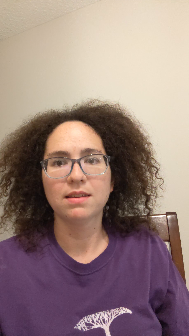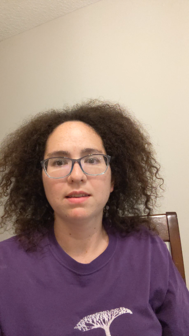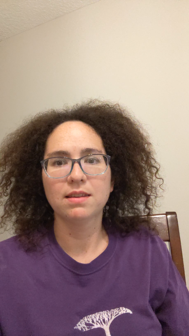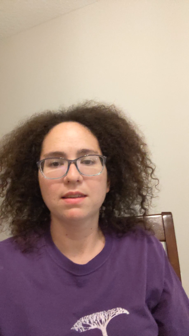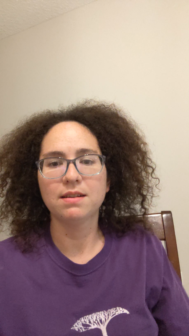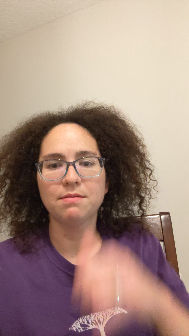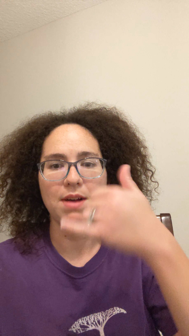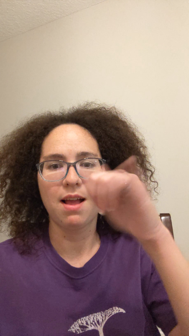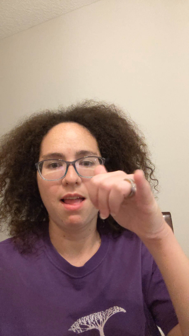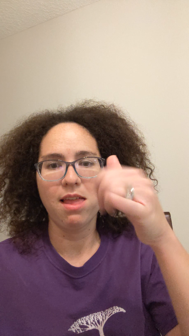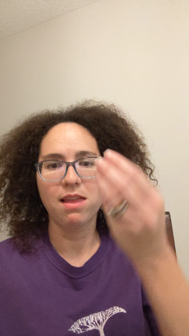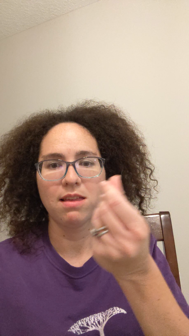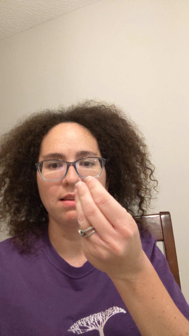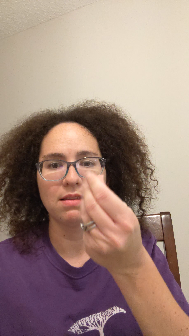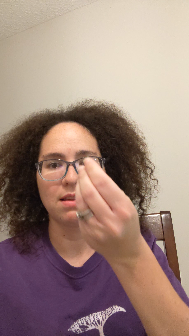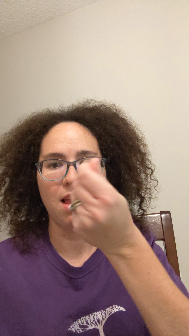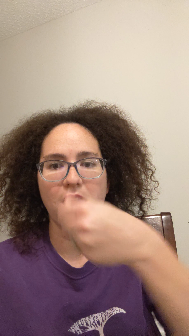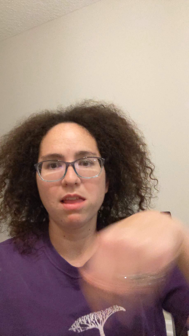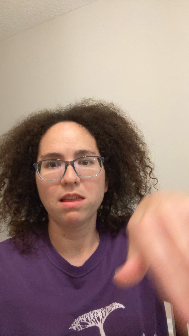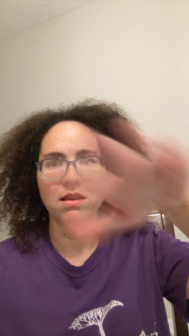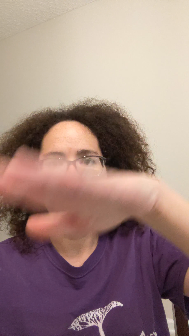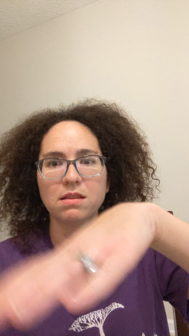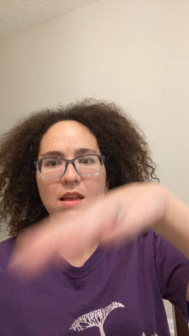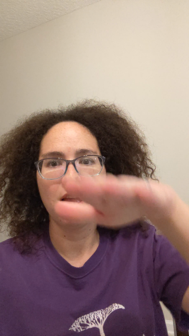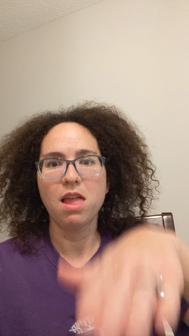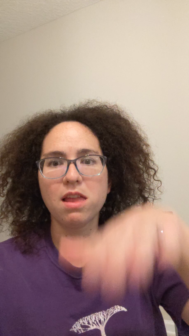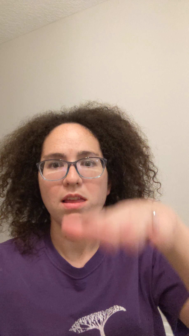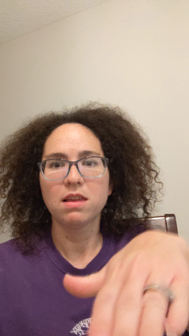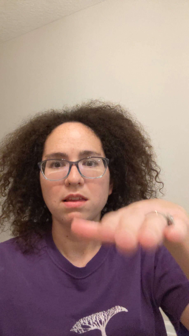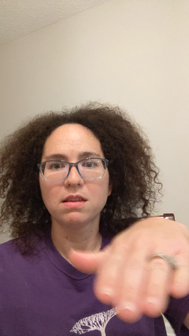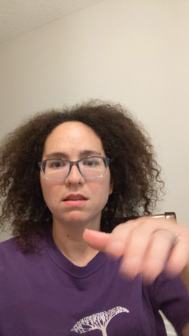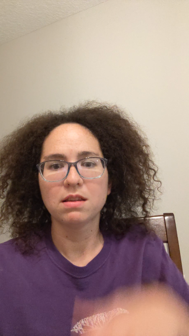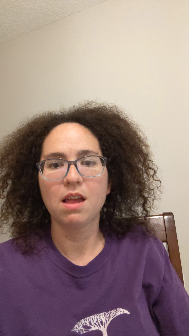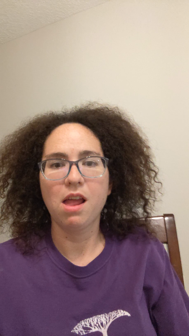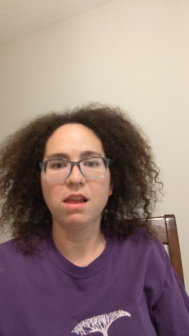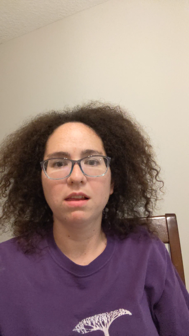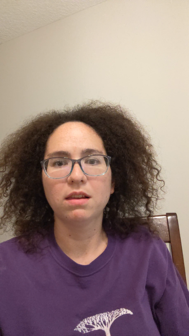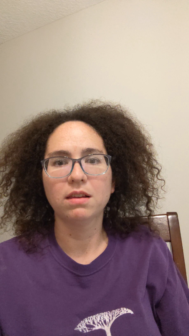playground